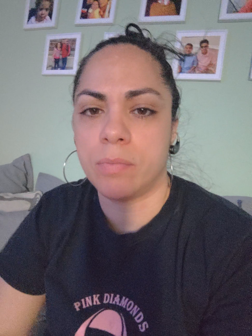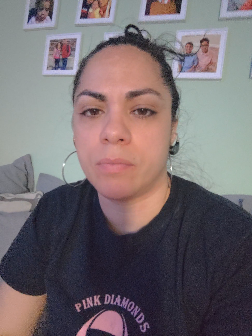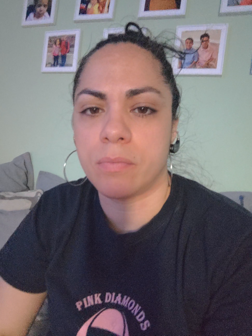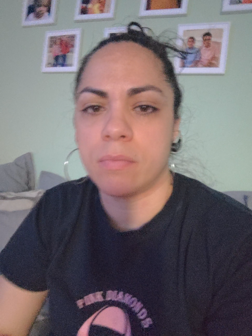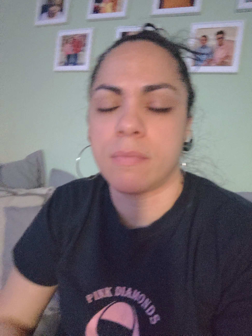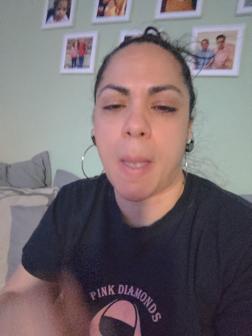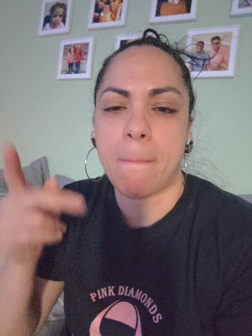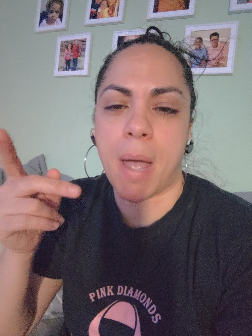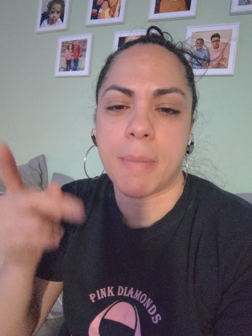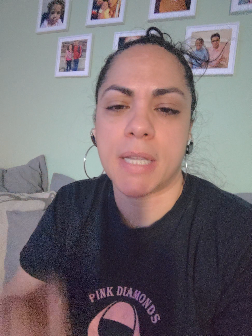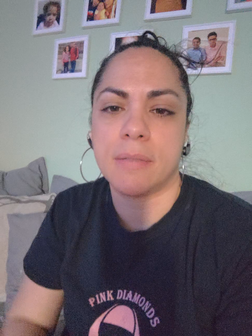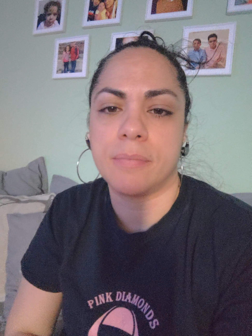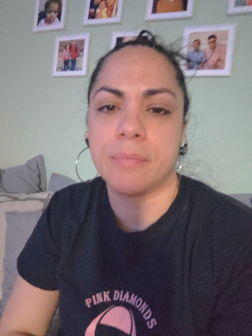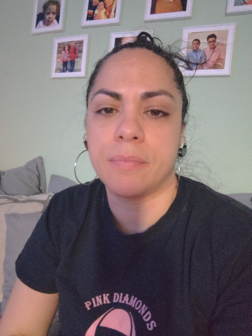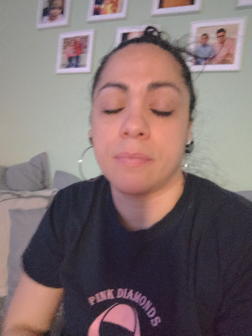puppy